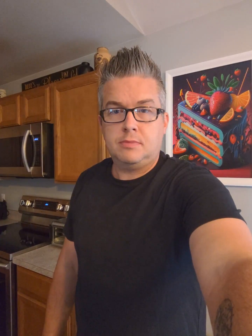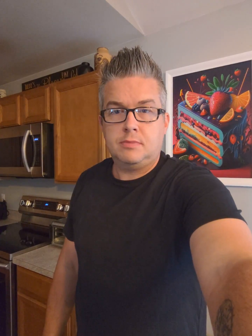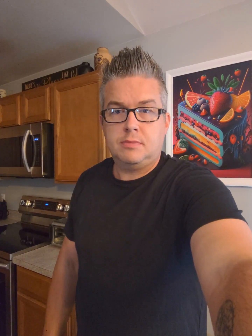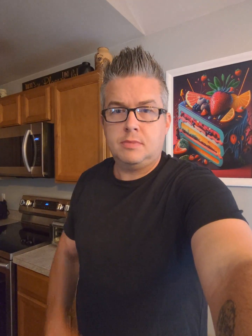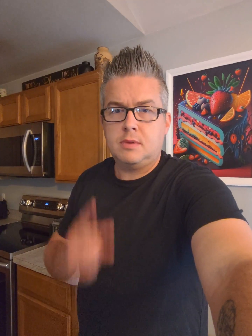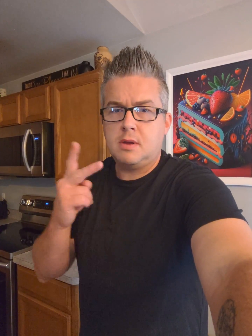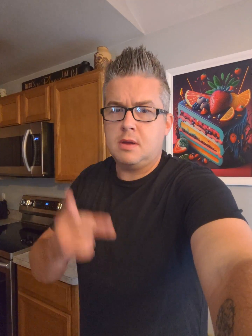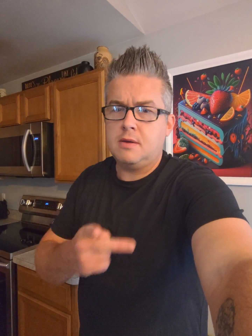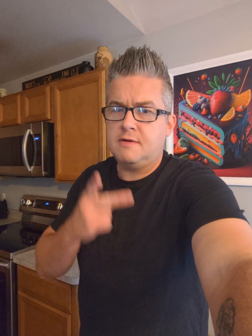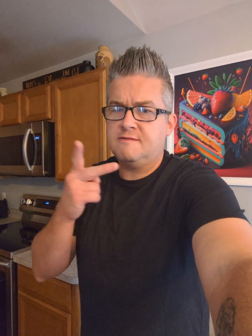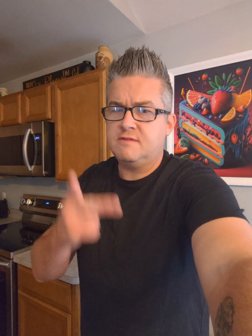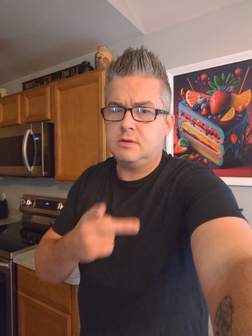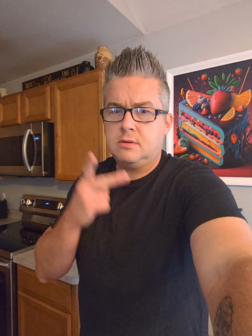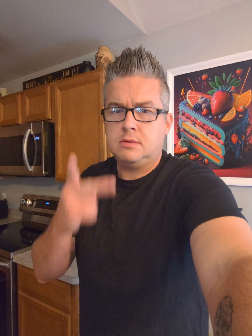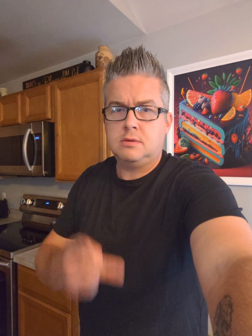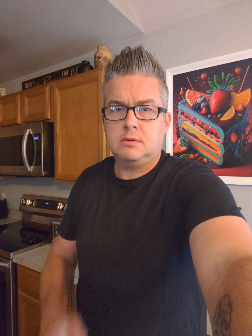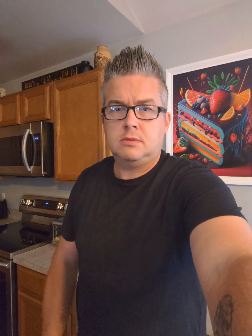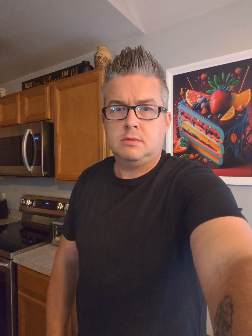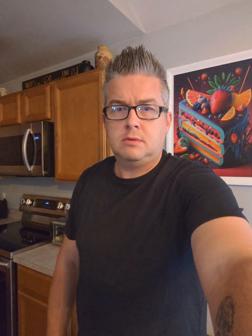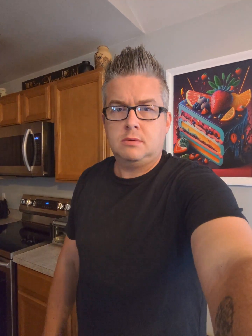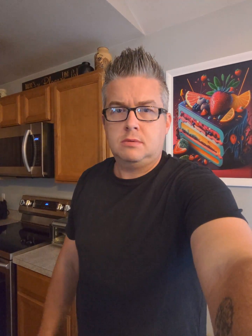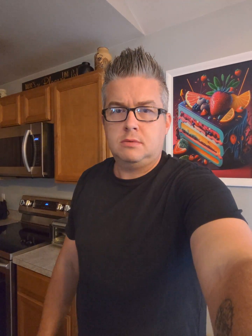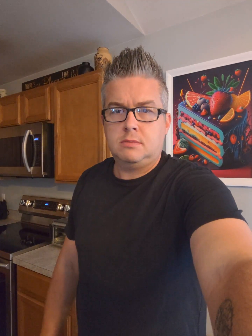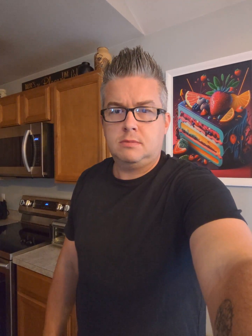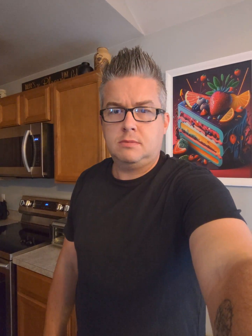careful